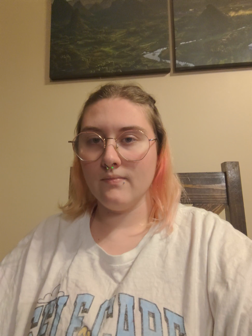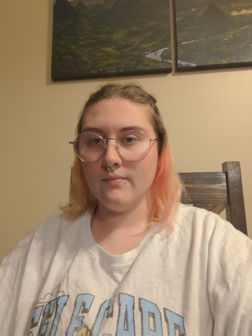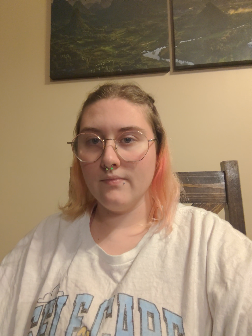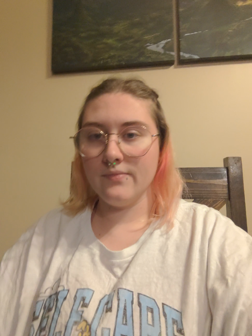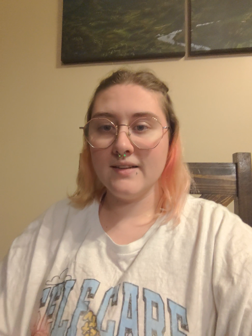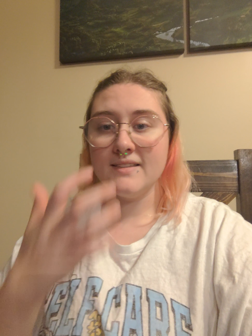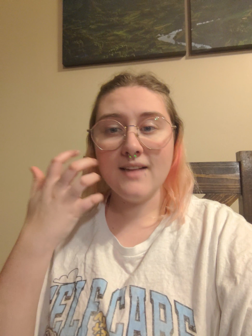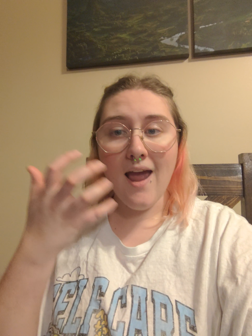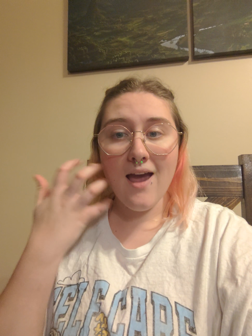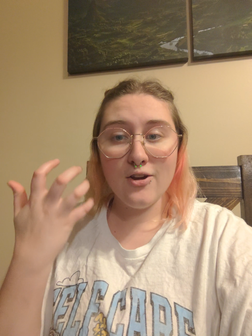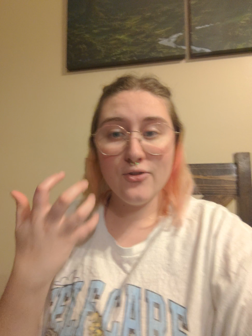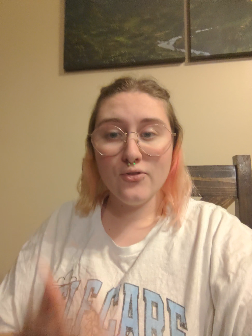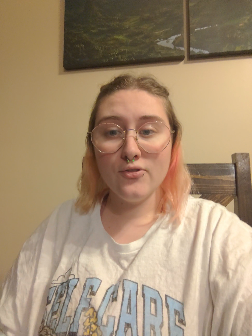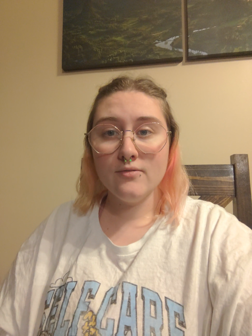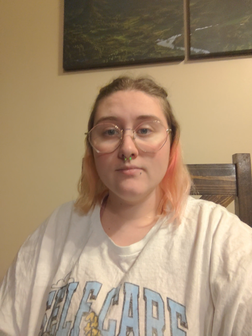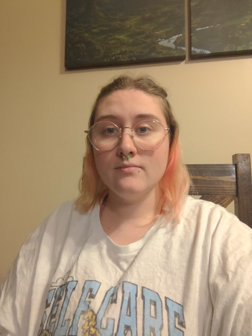tiger